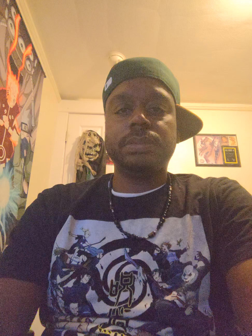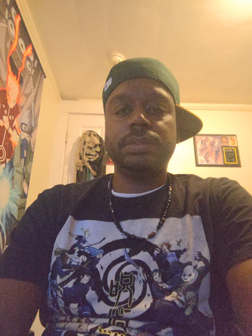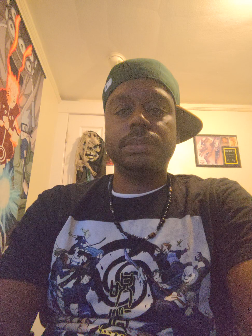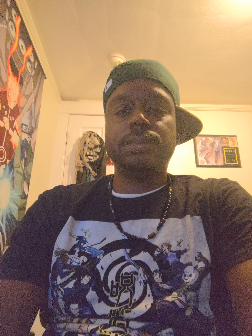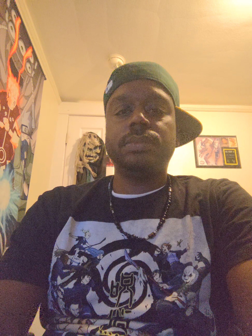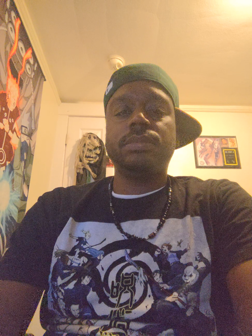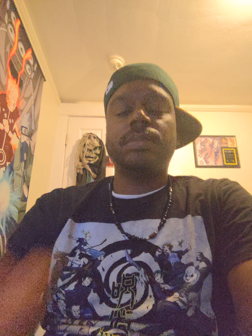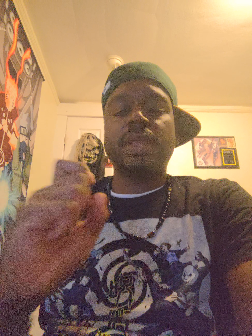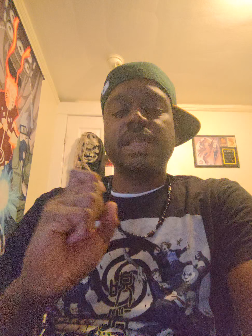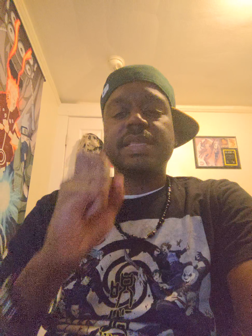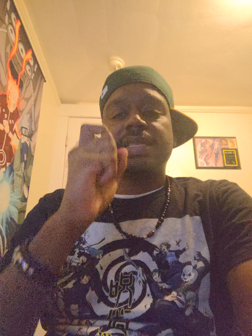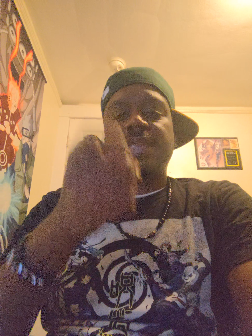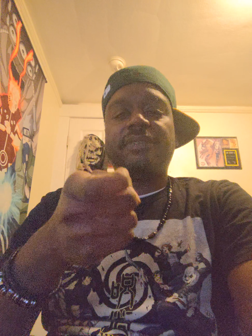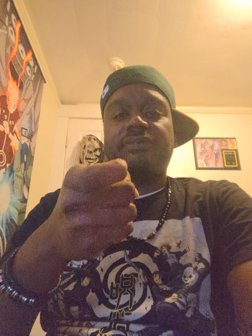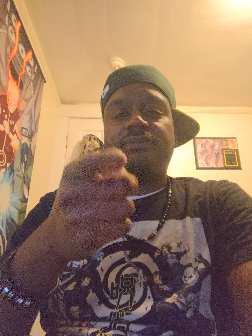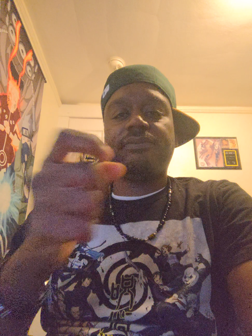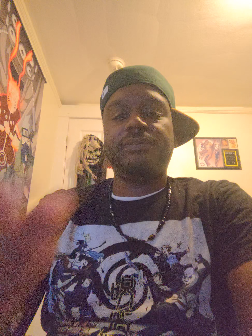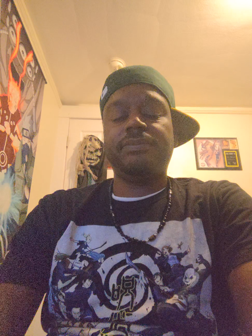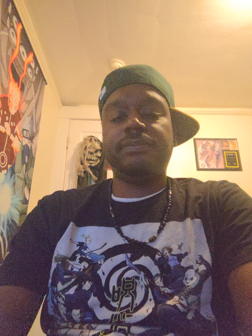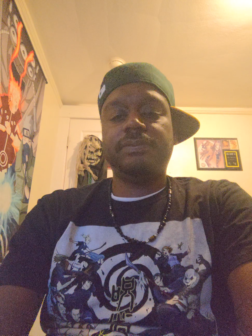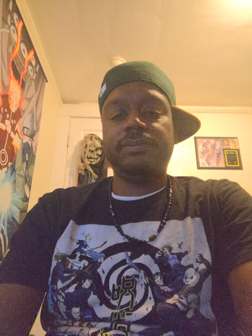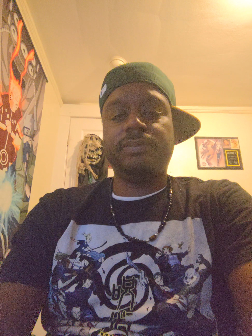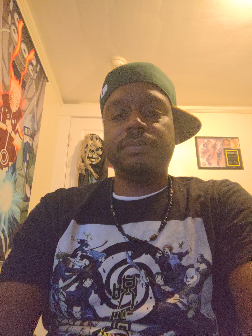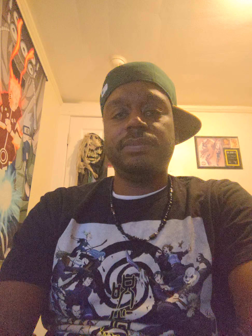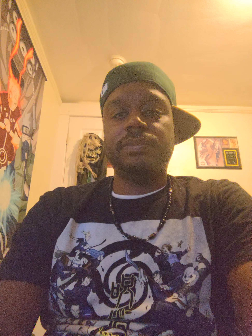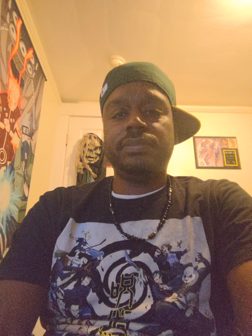gift